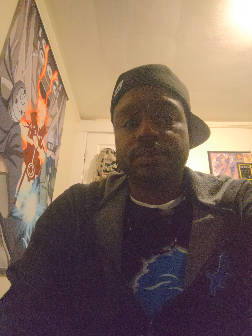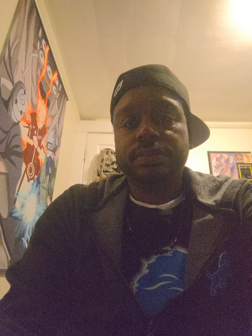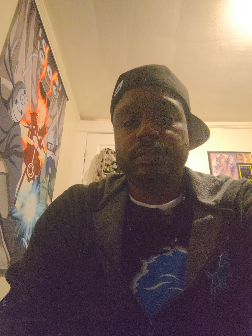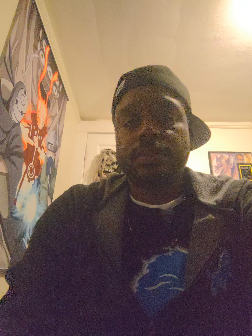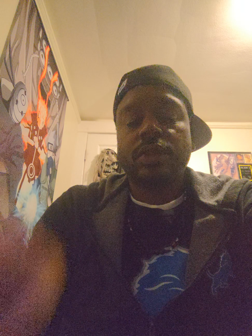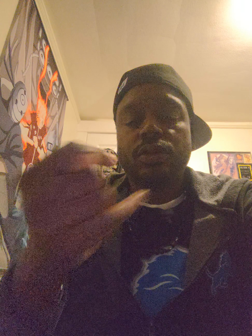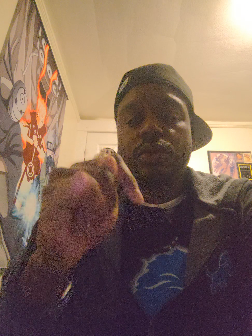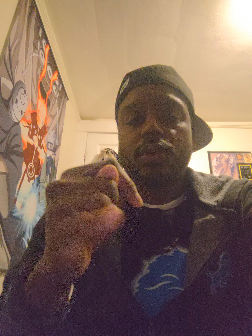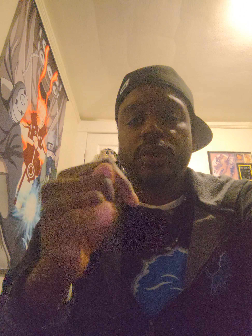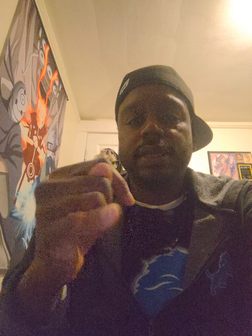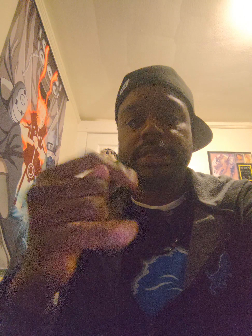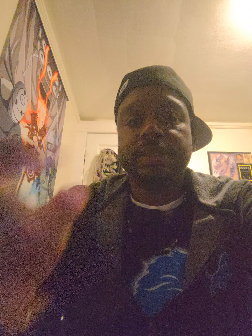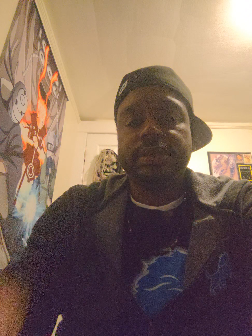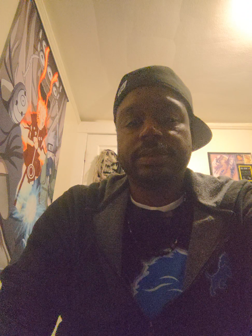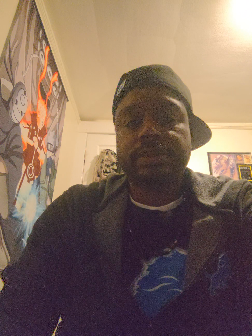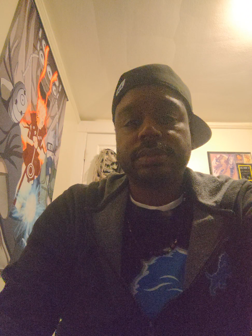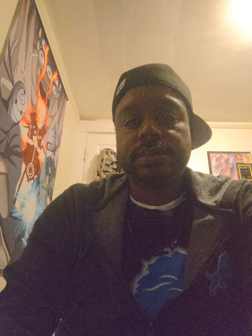toy